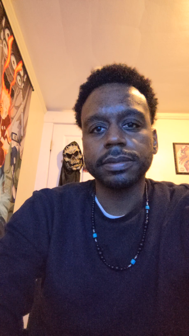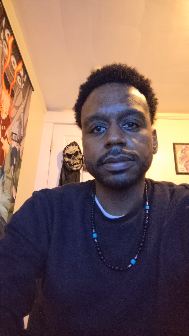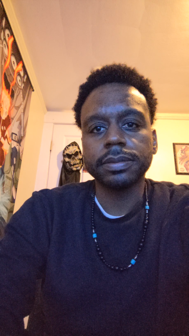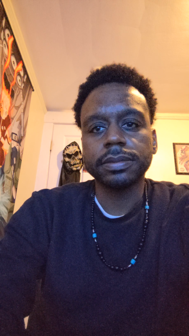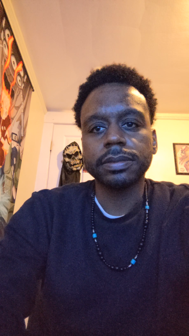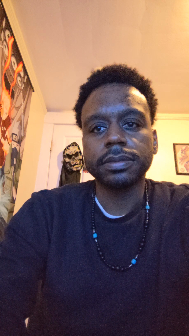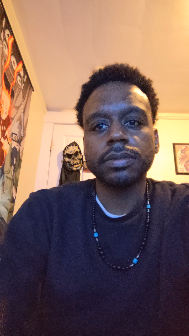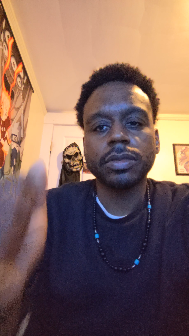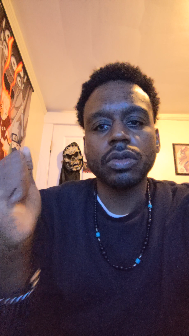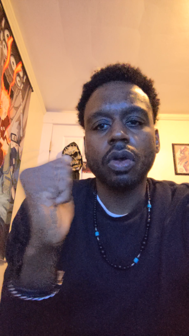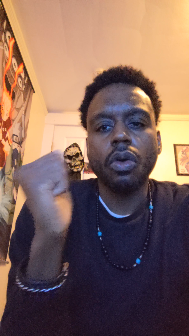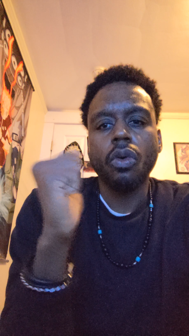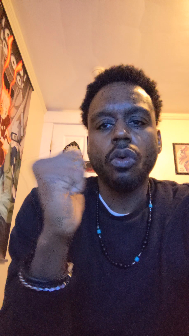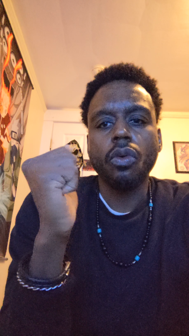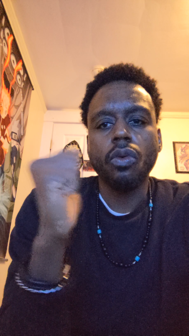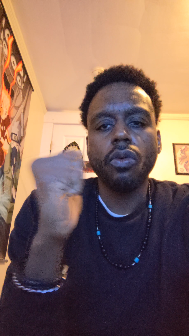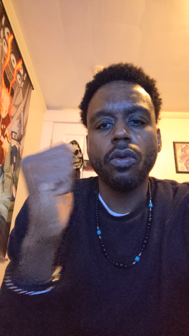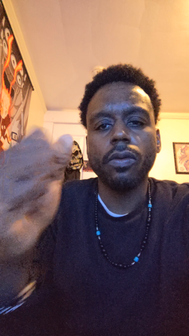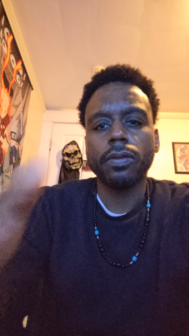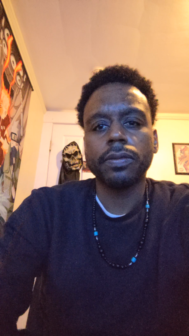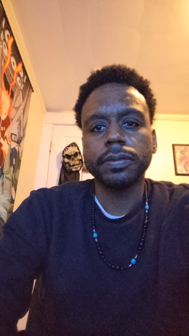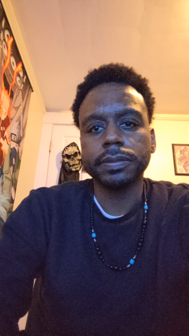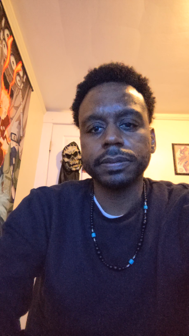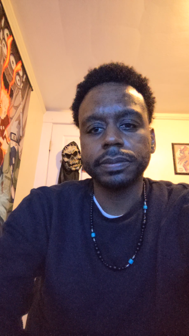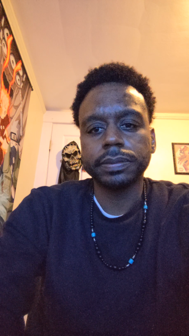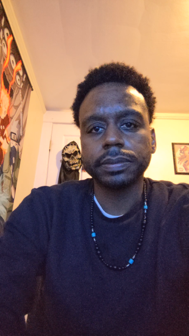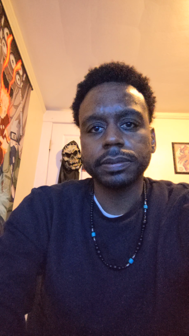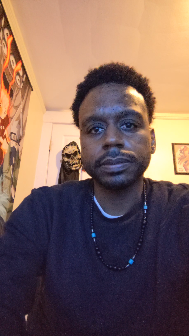cold